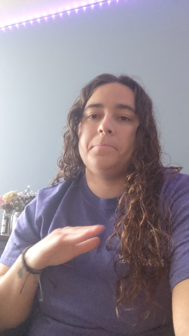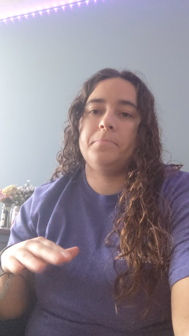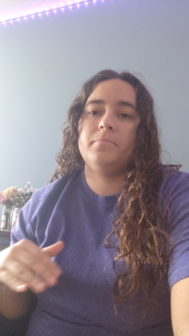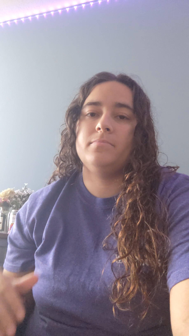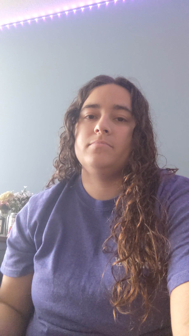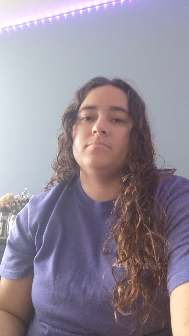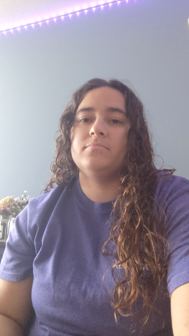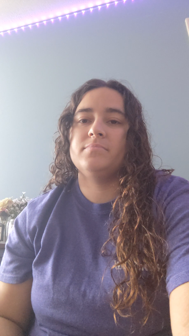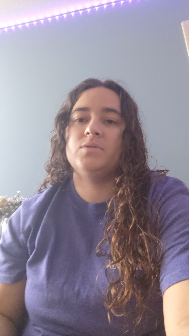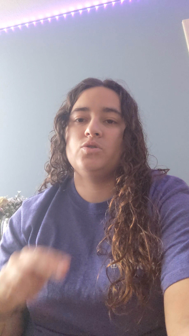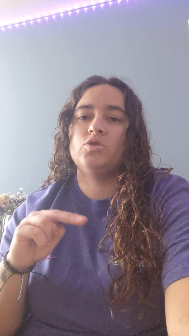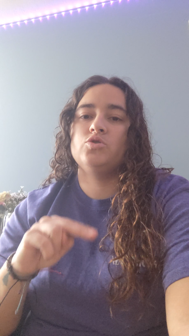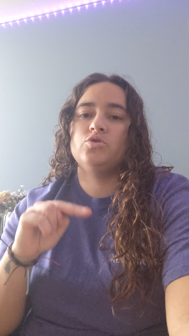nurse